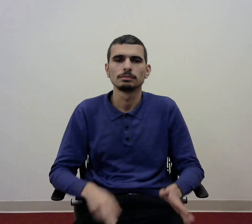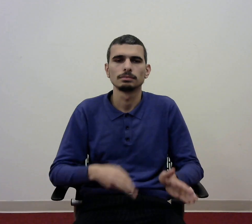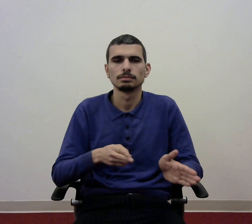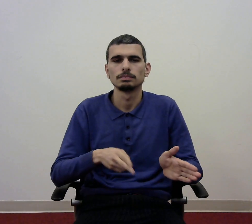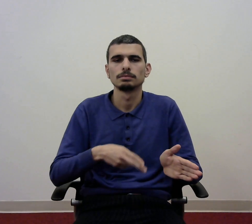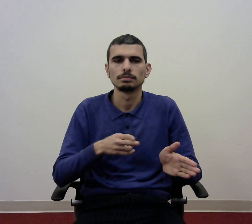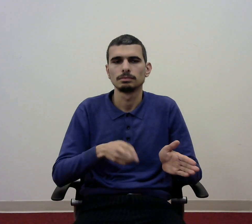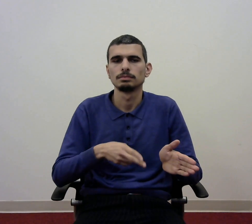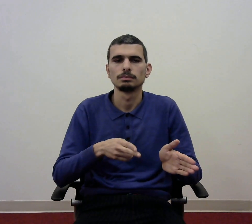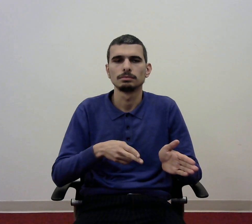qatar